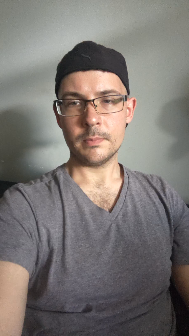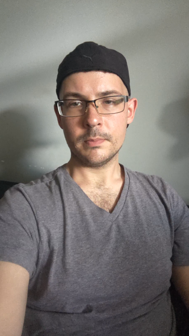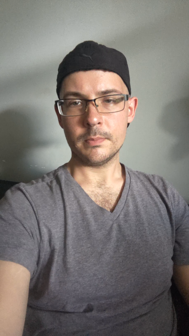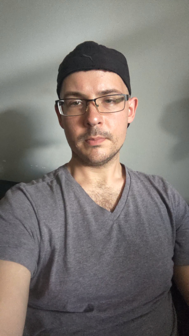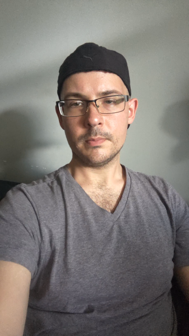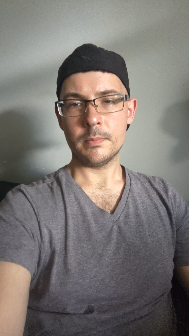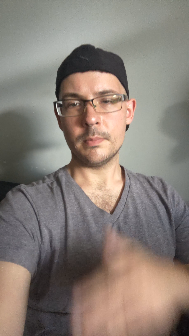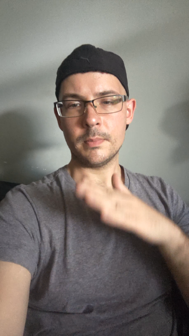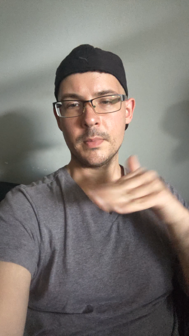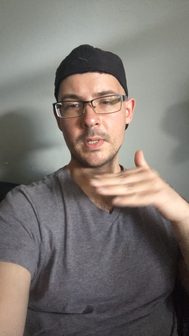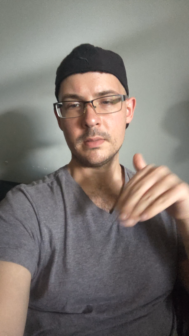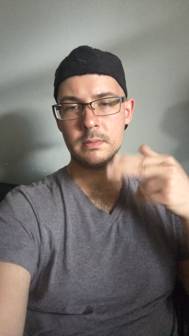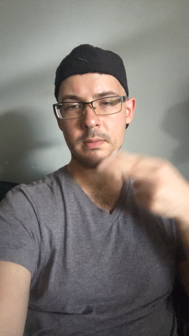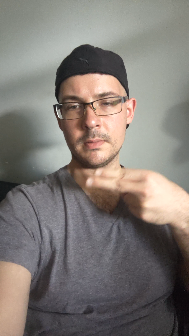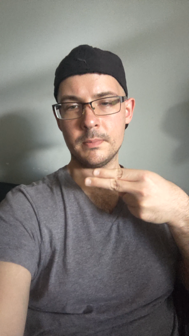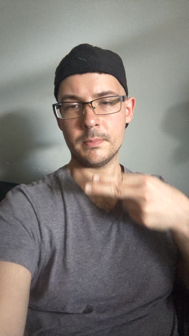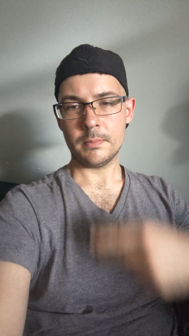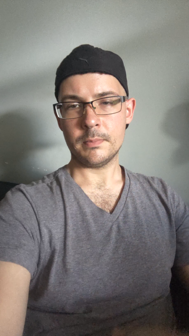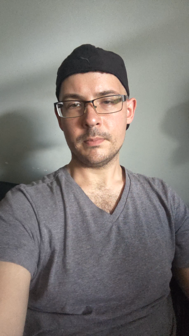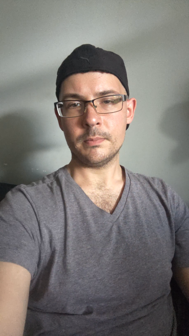pet's name